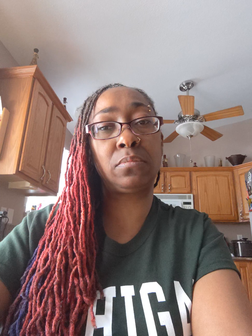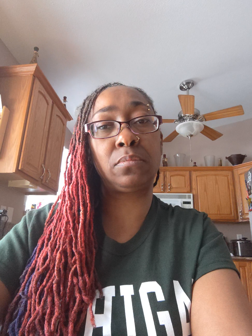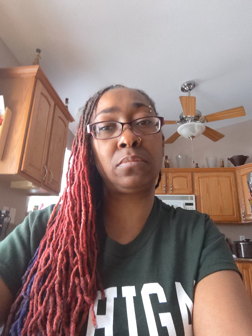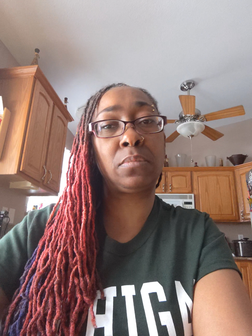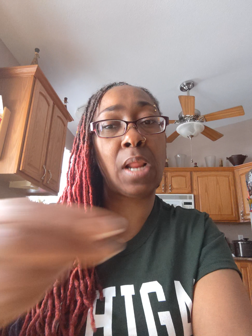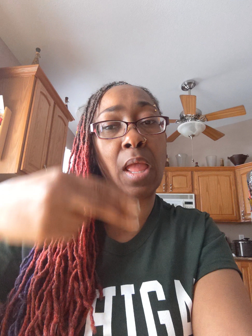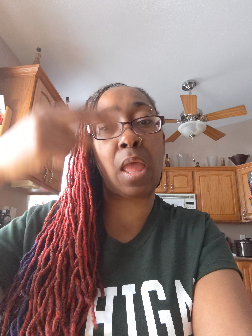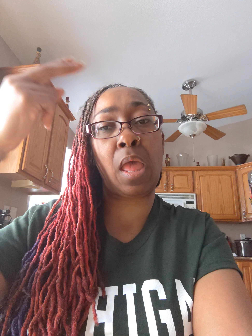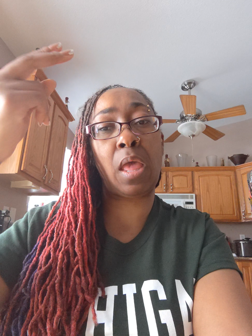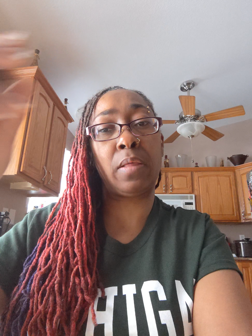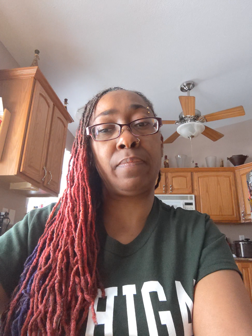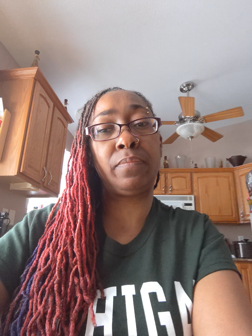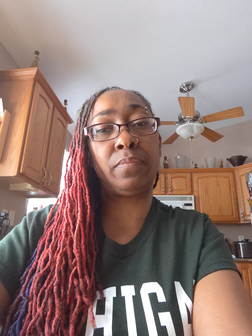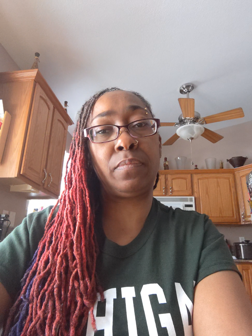high